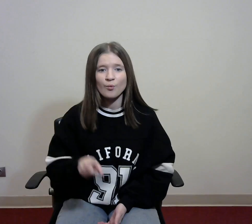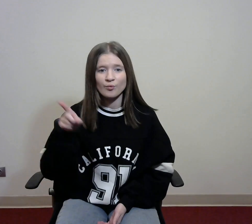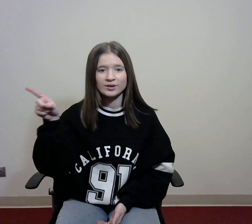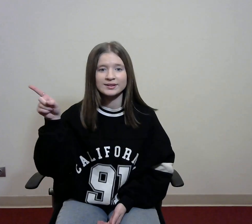O